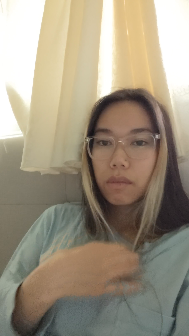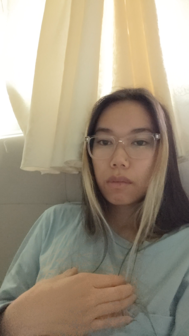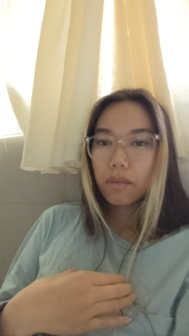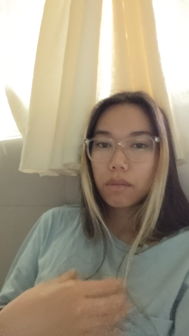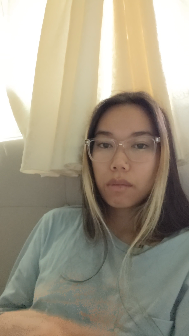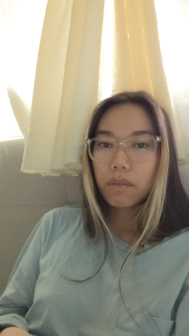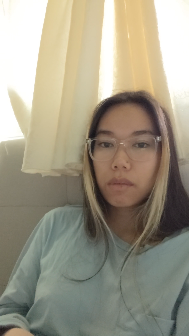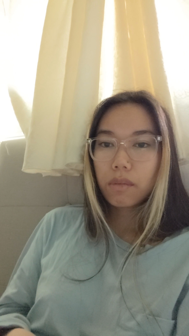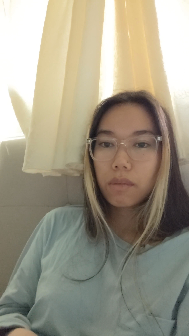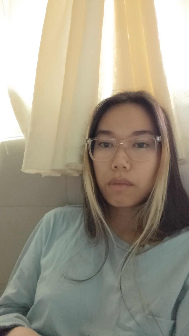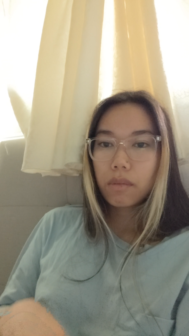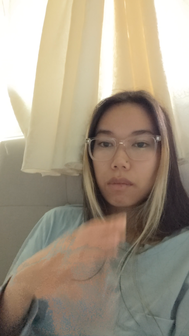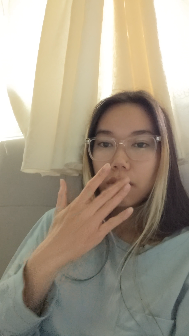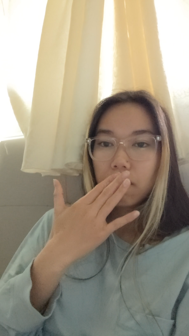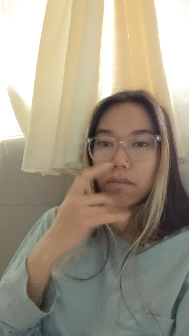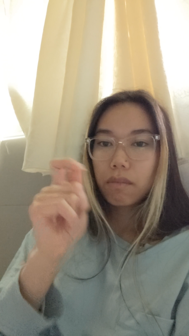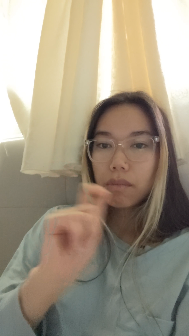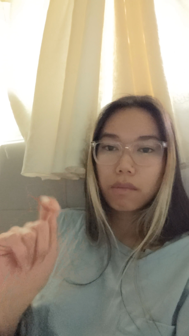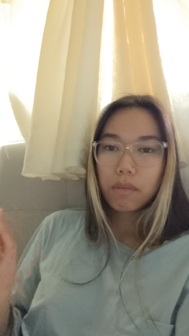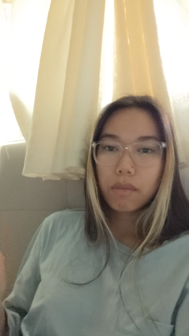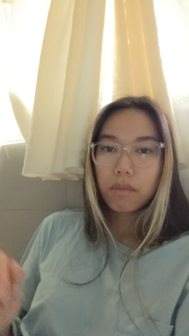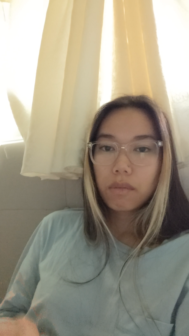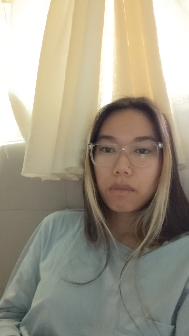crayon